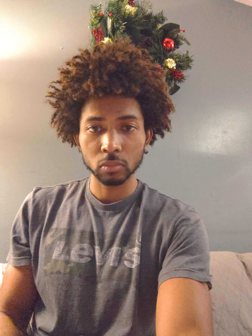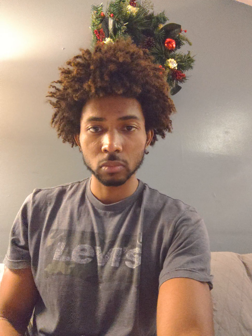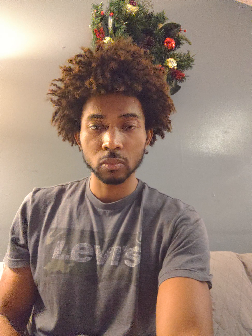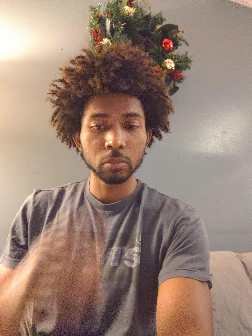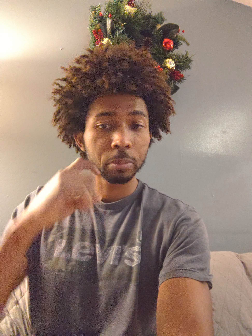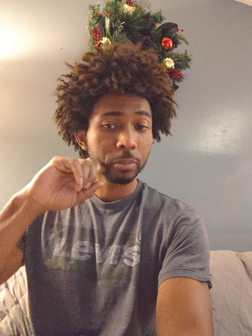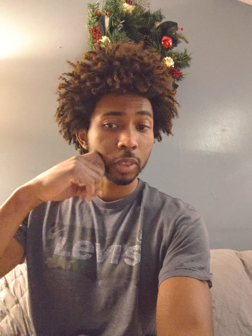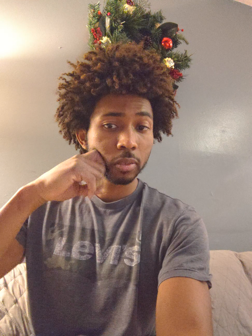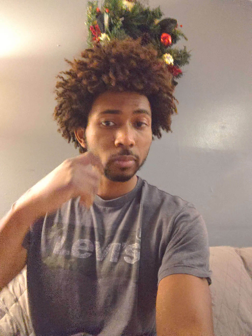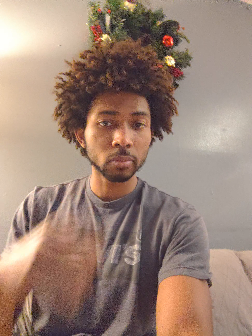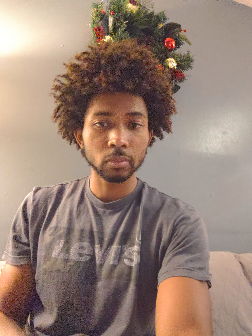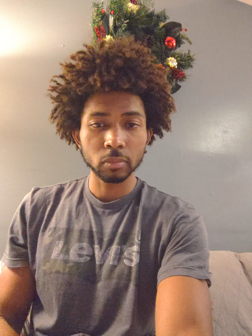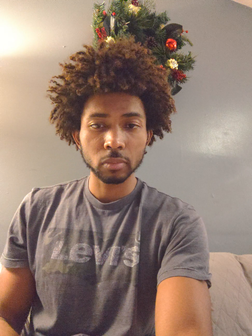apple